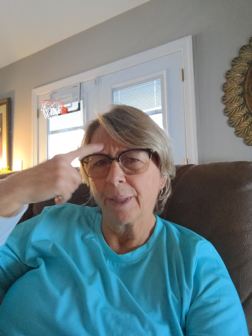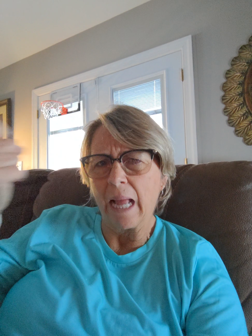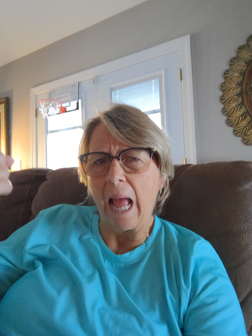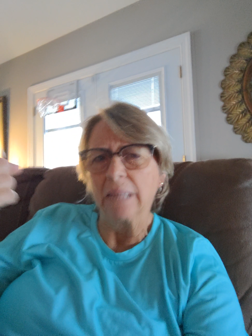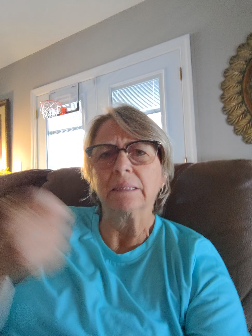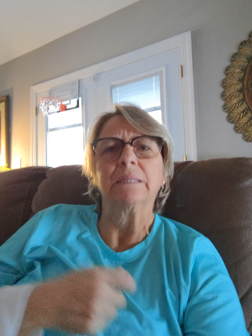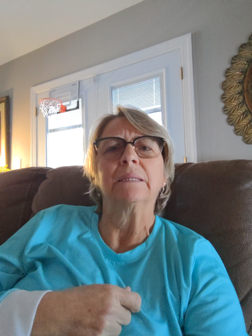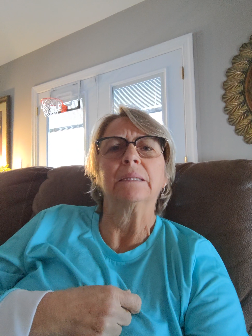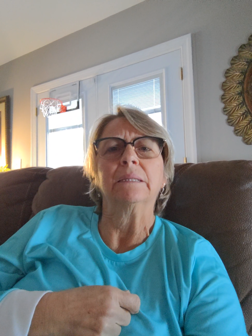because